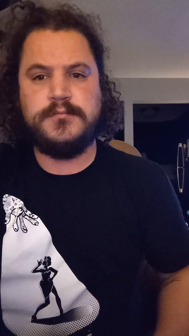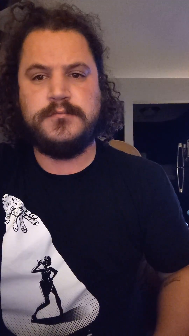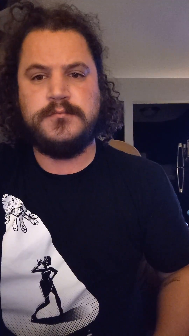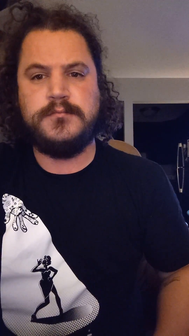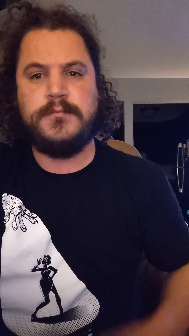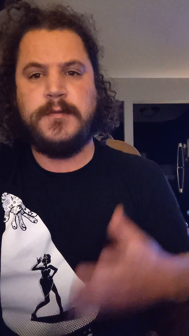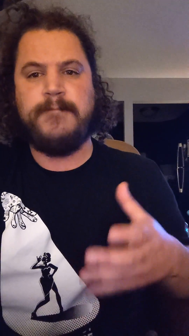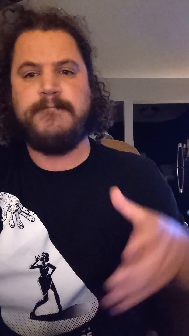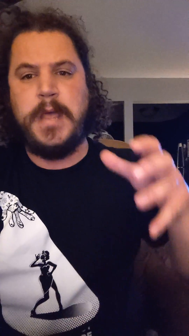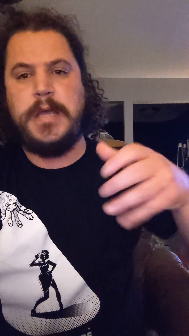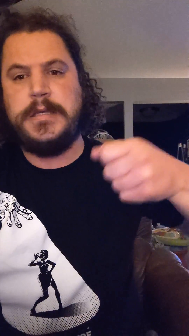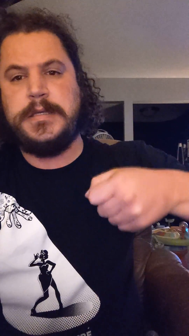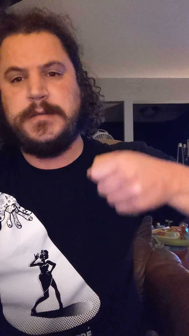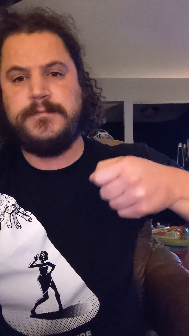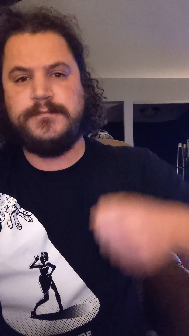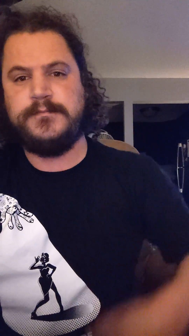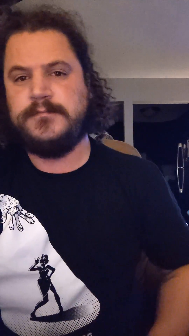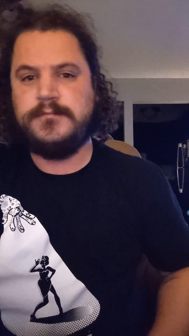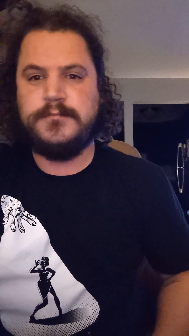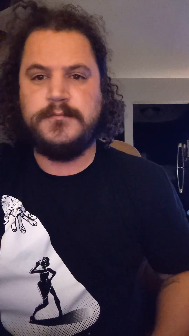bucket